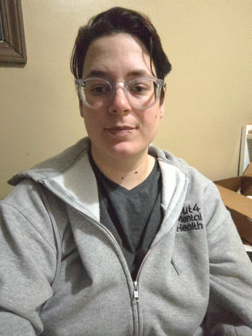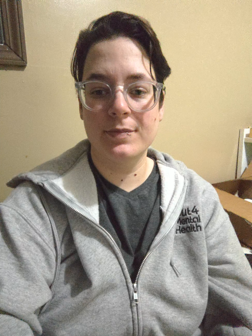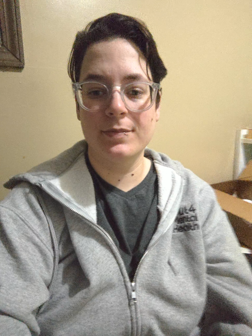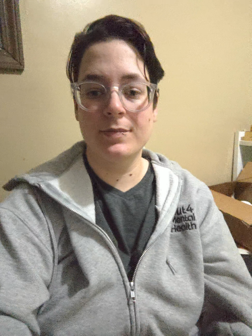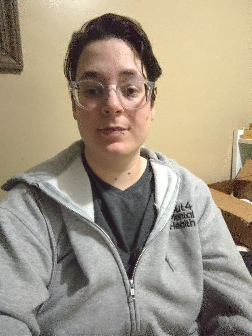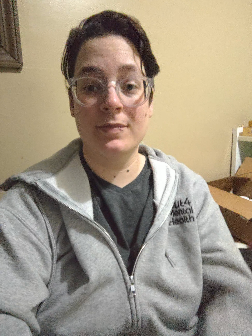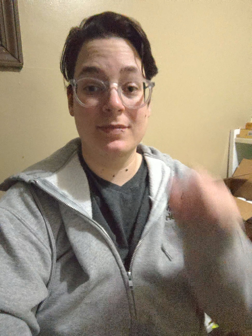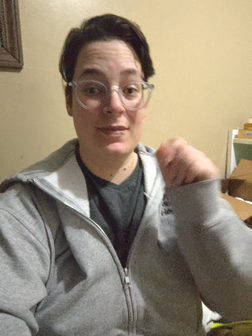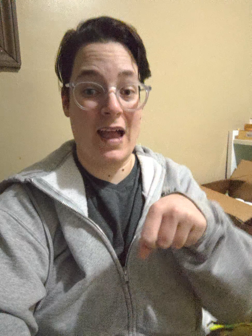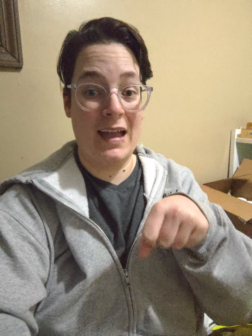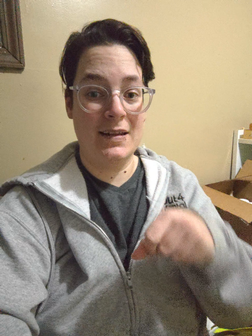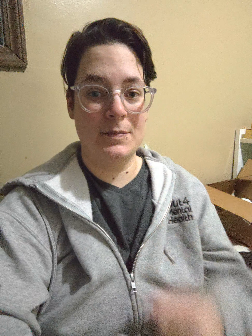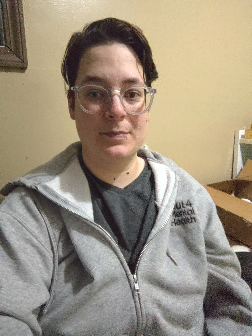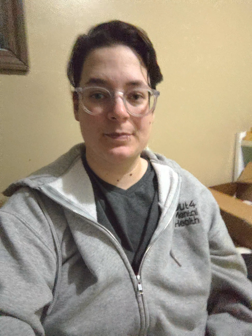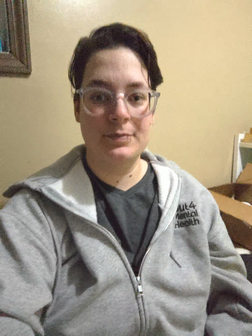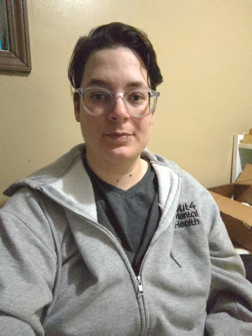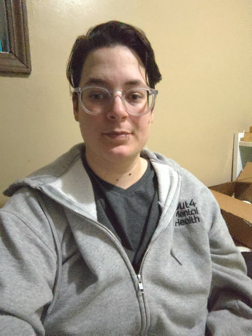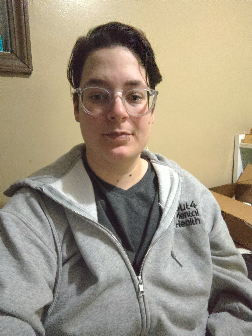can